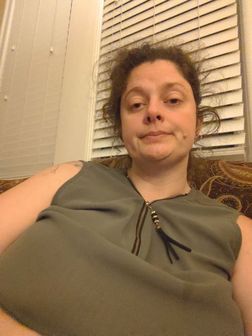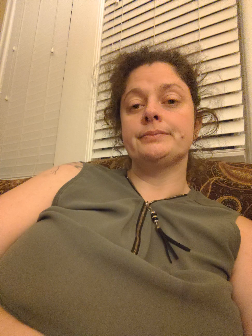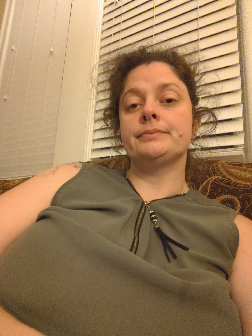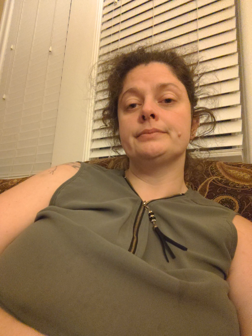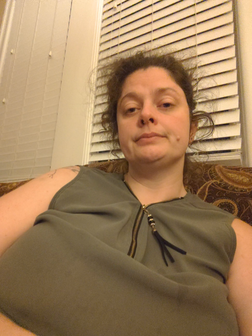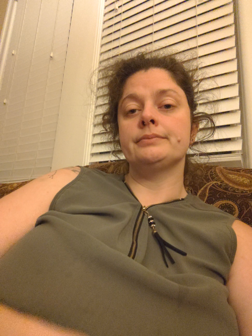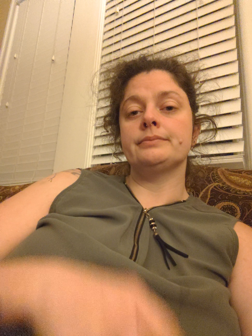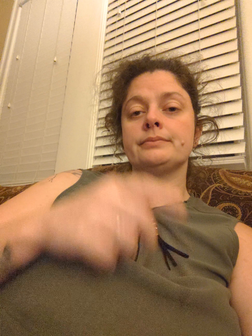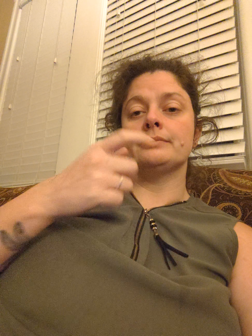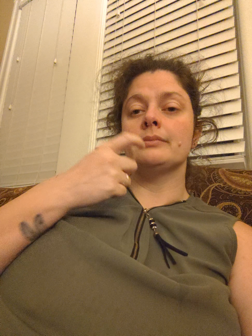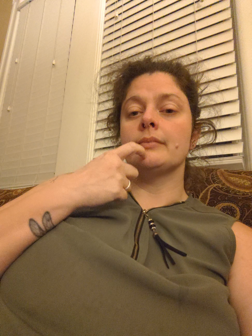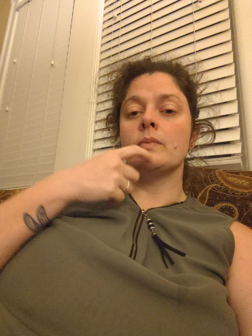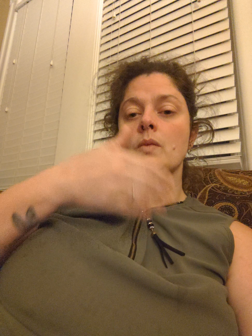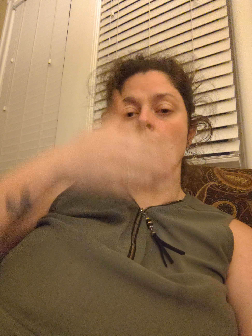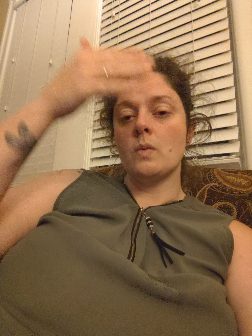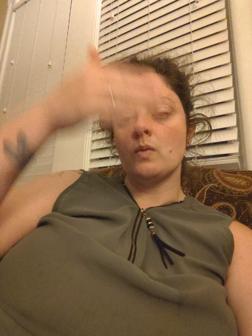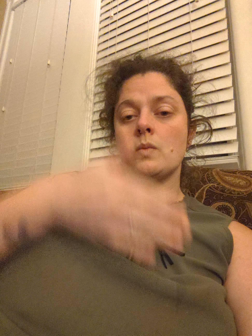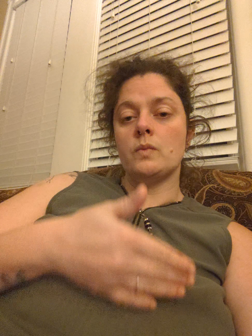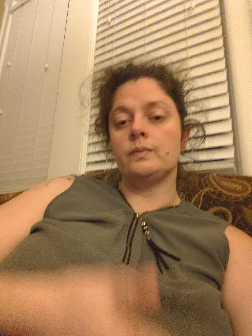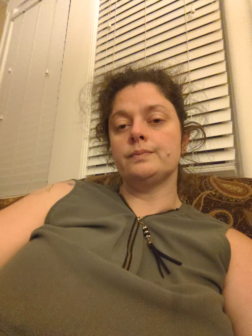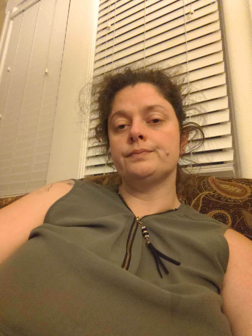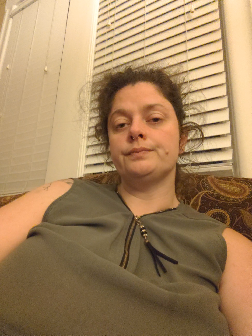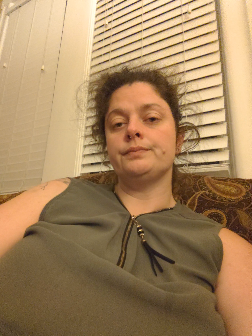window